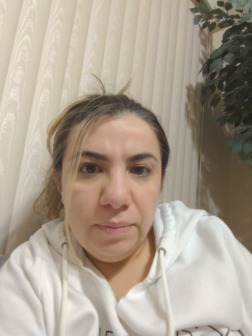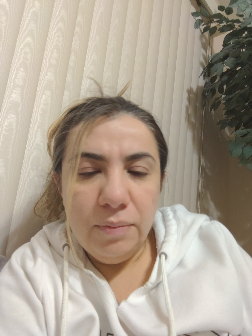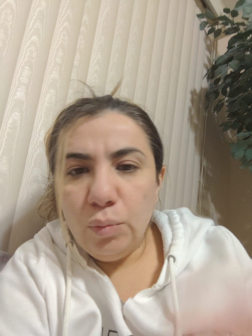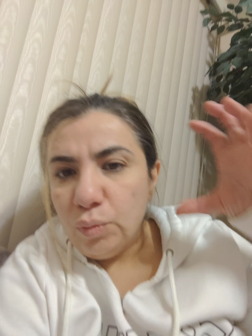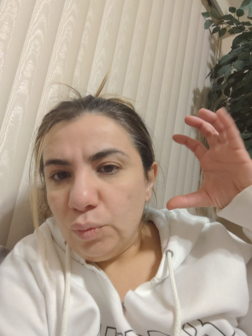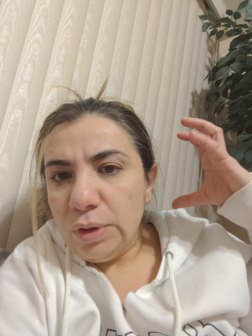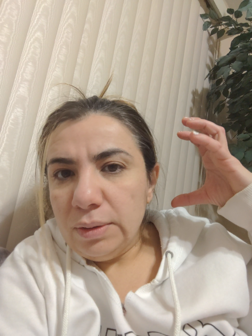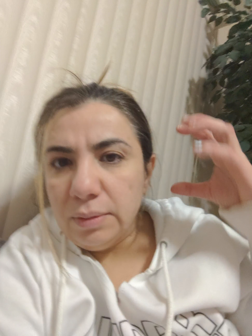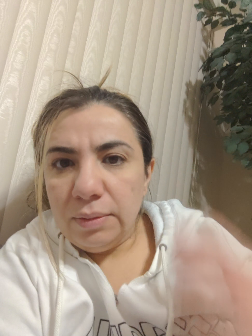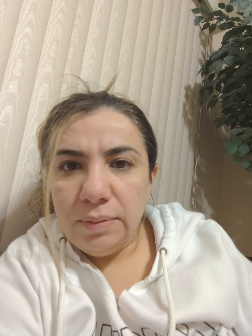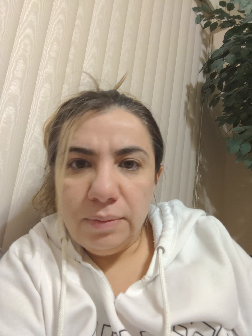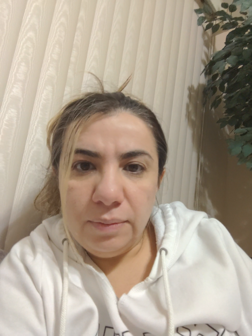radio